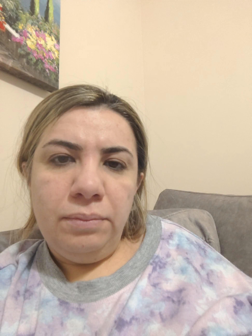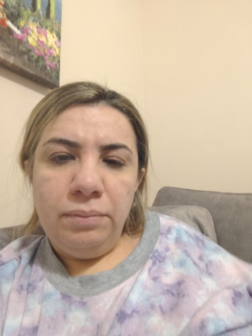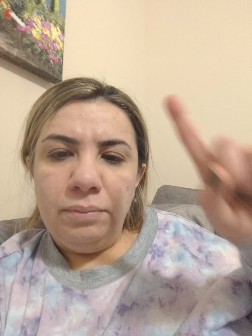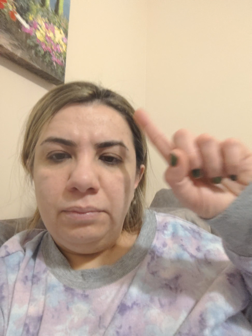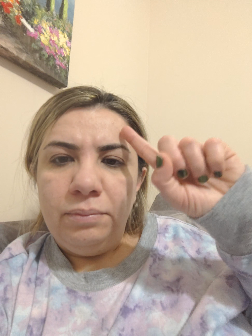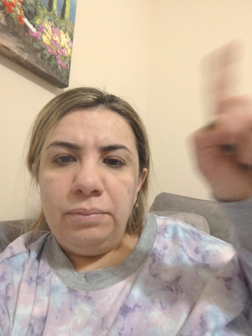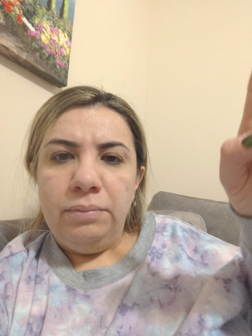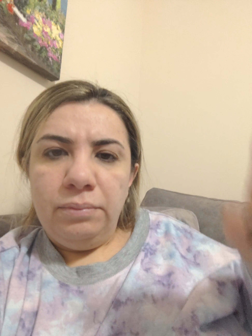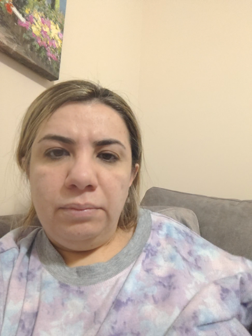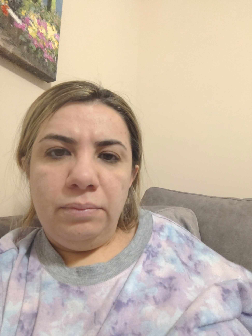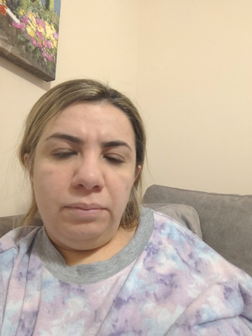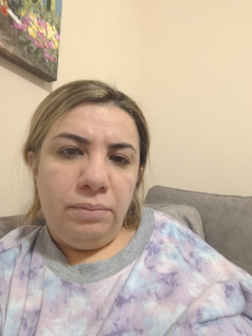penny